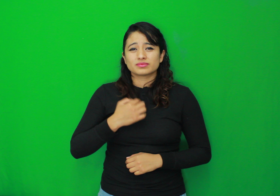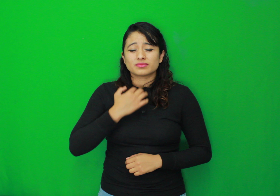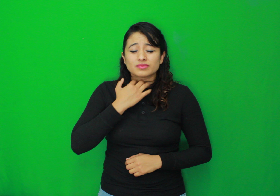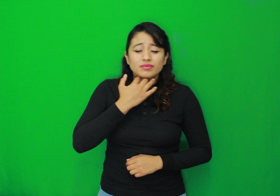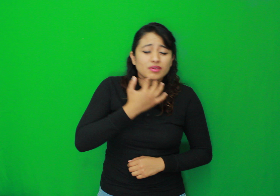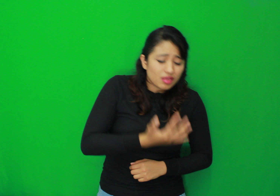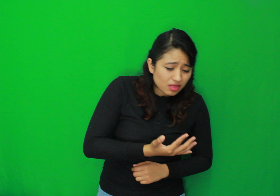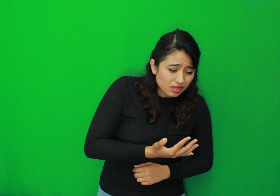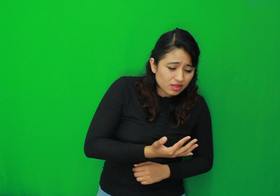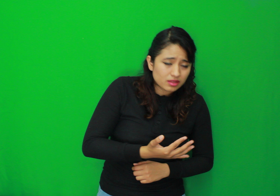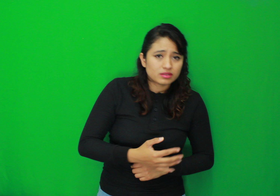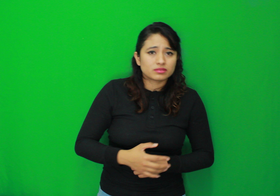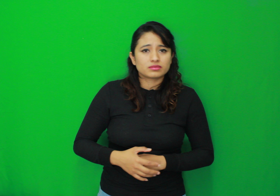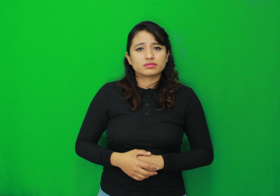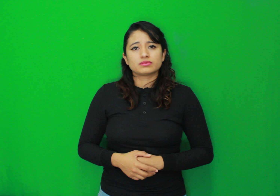vómito